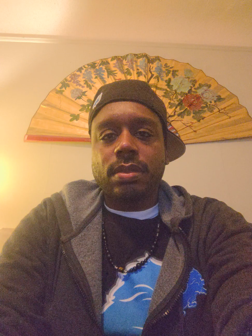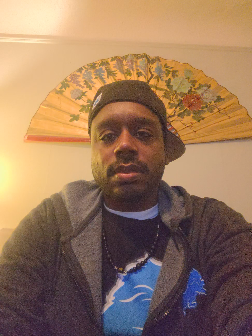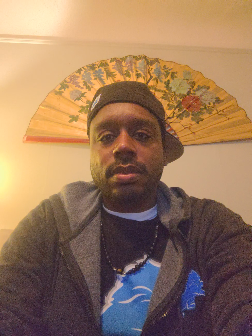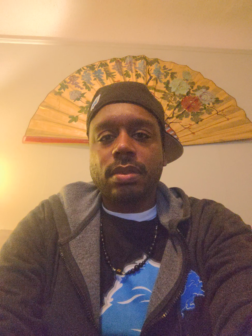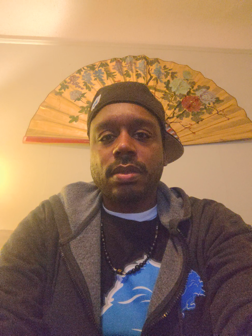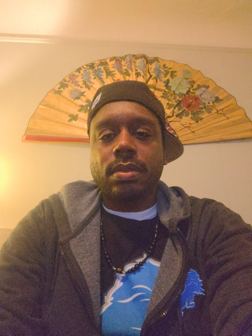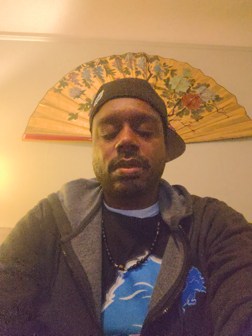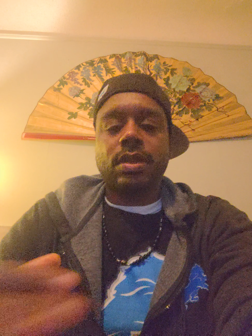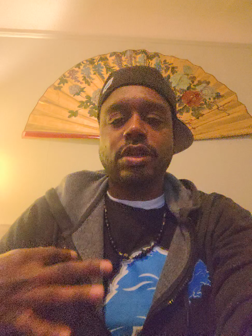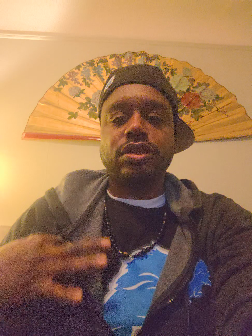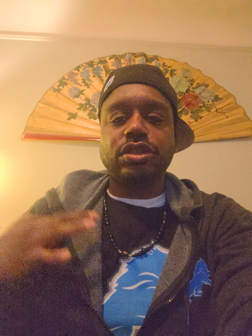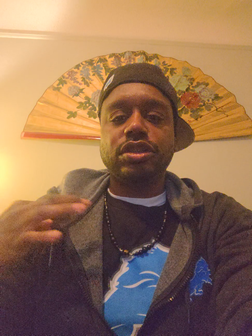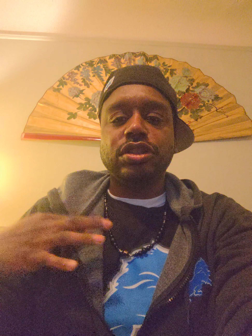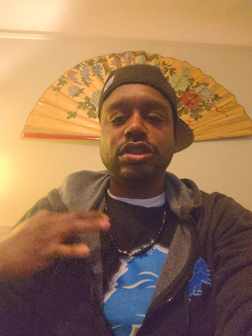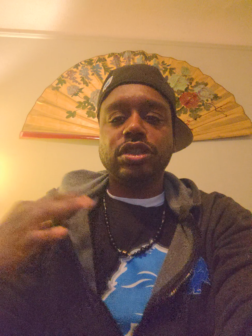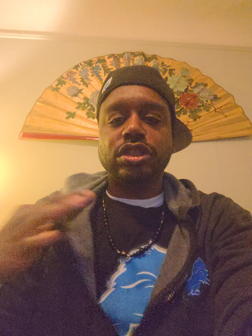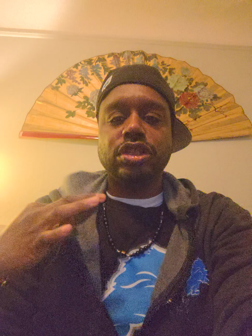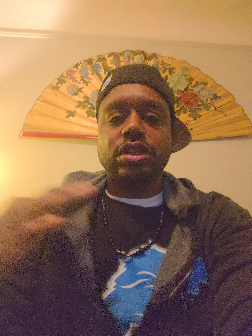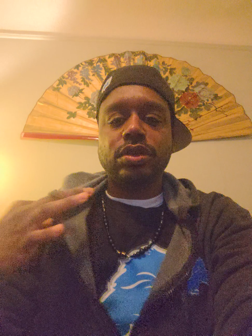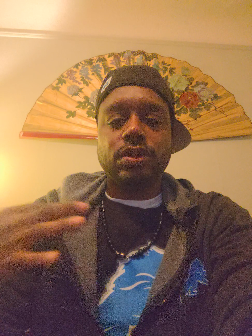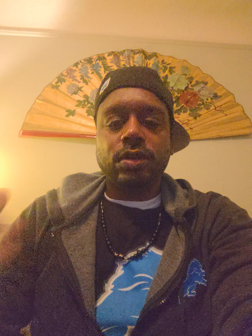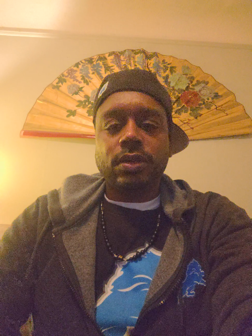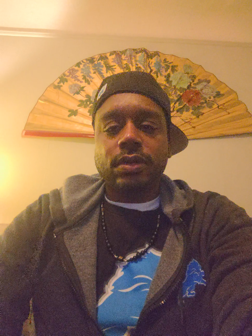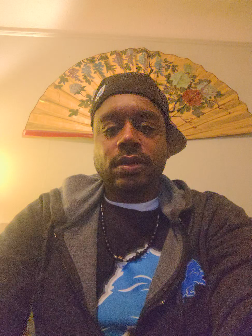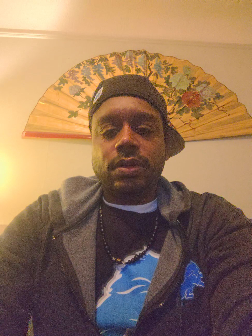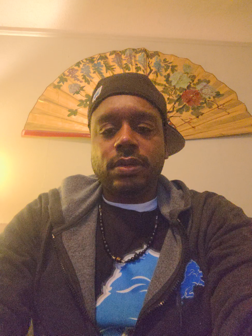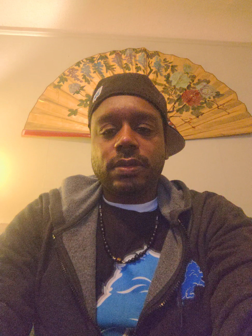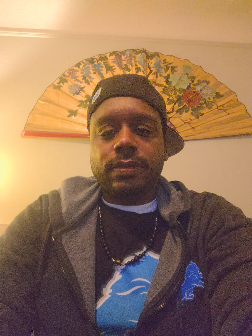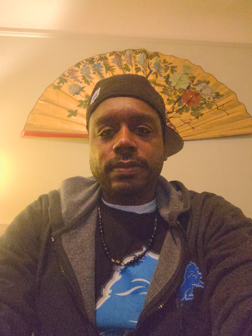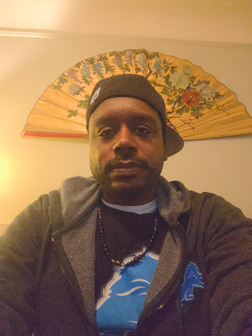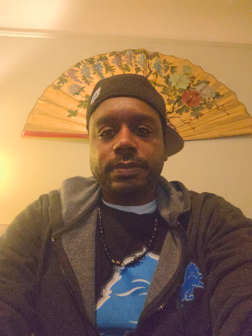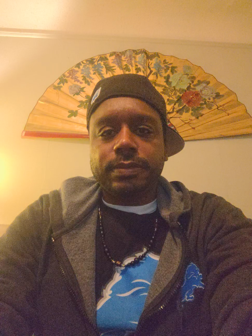shirt